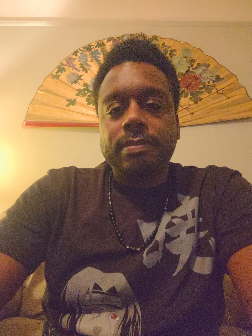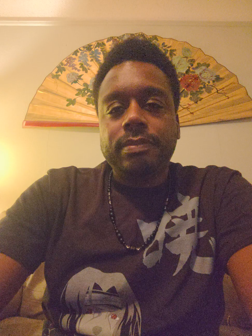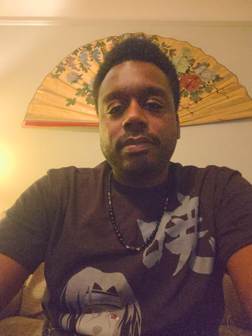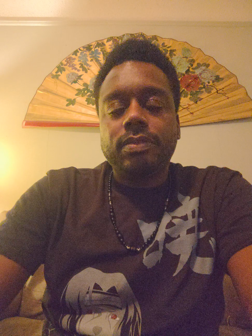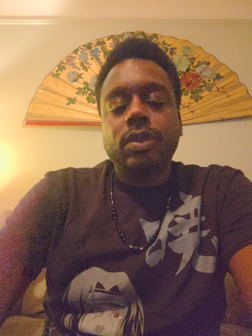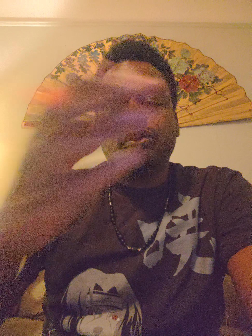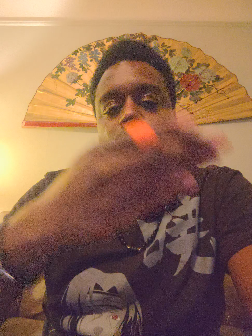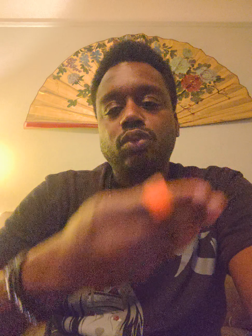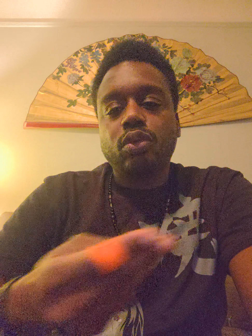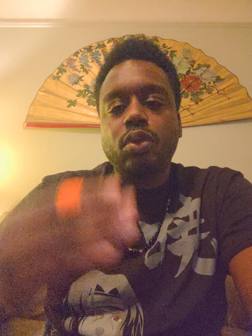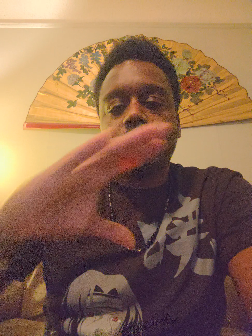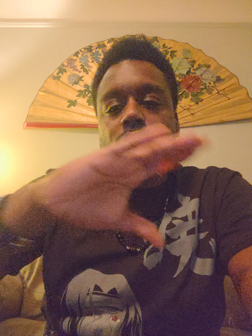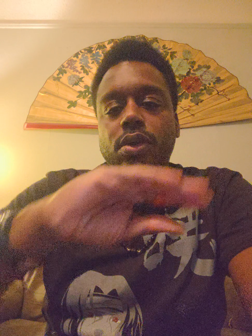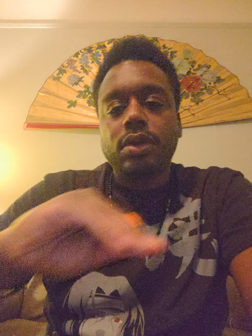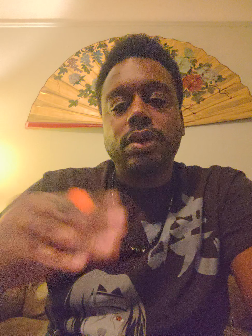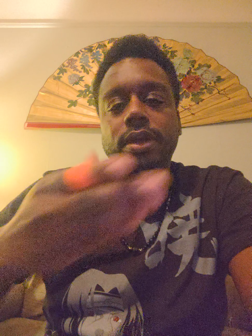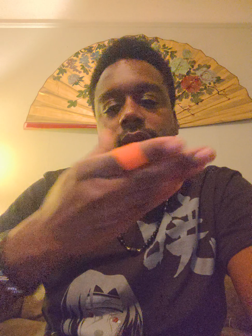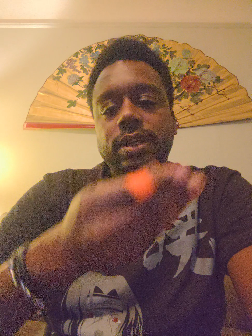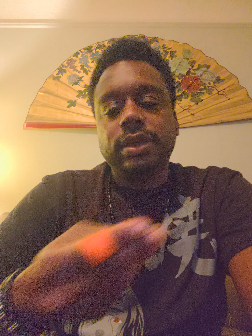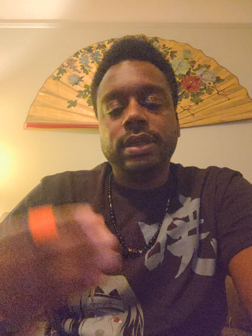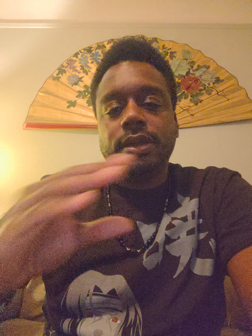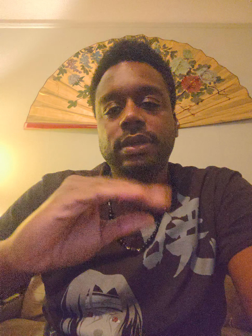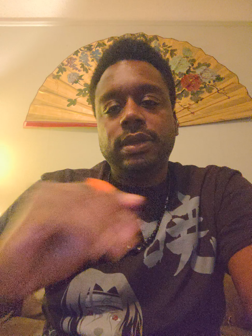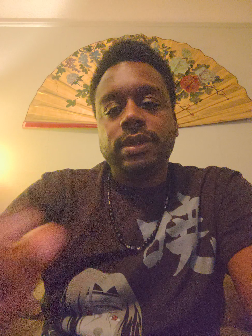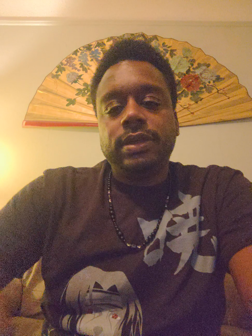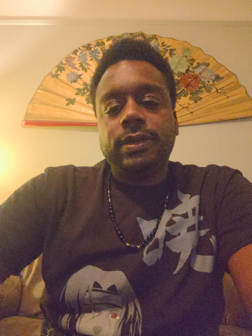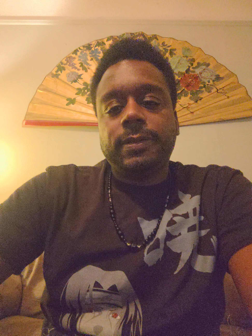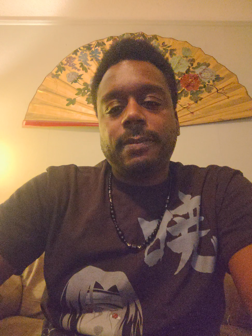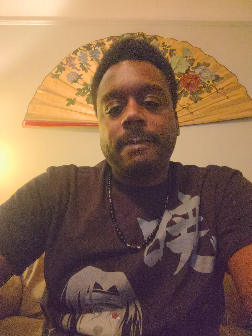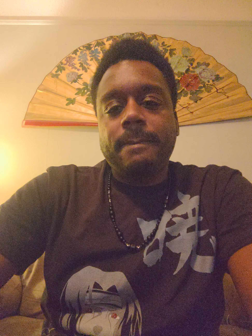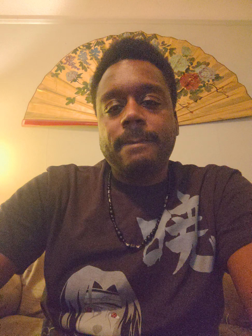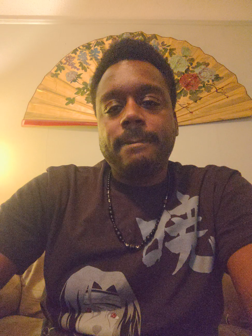story